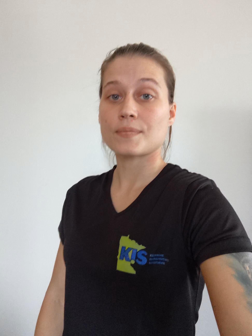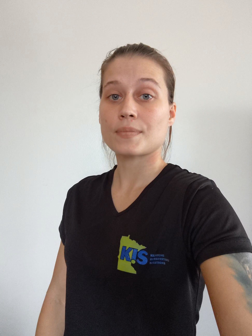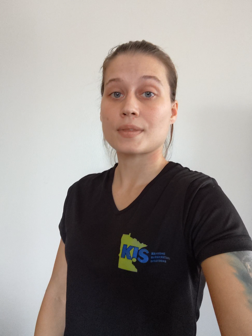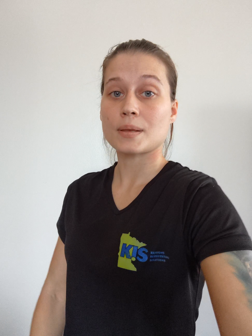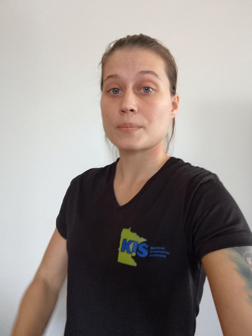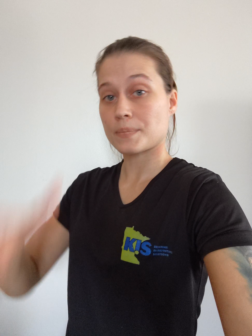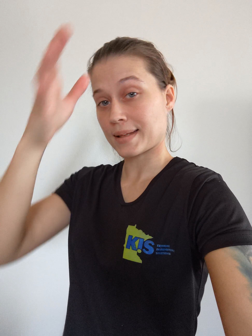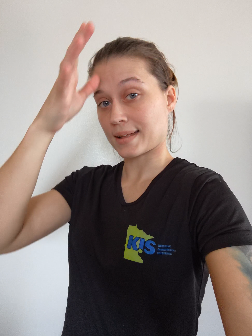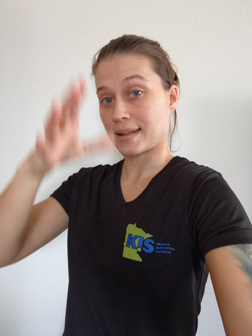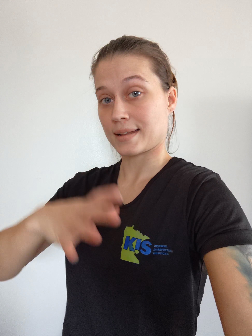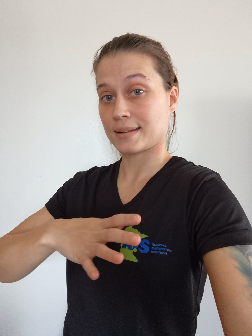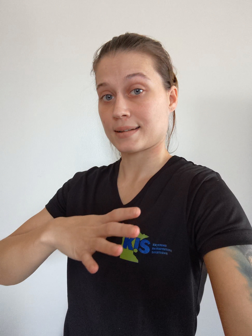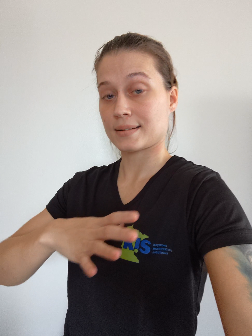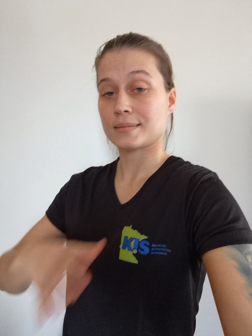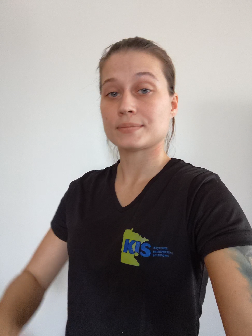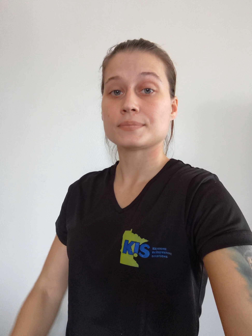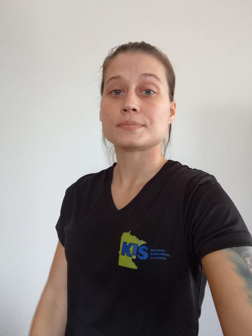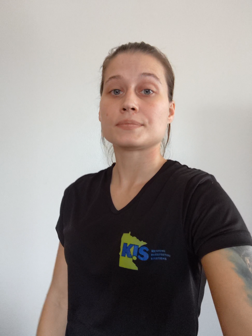man